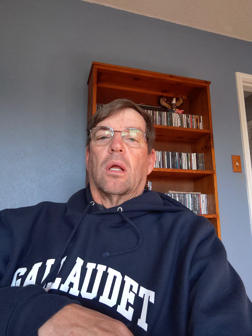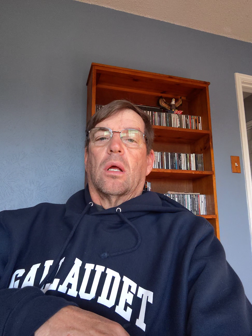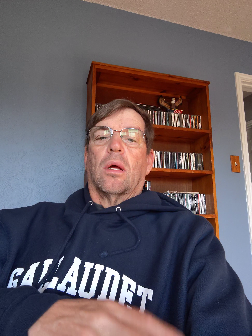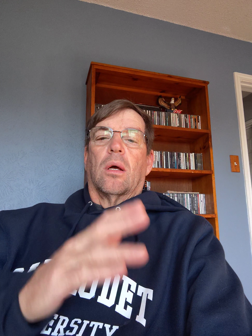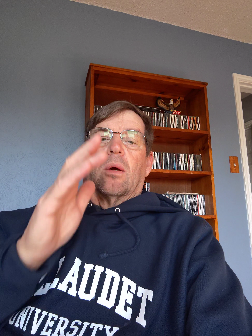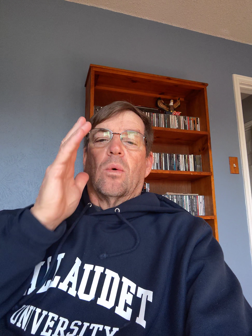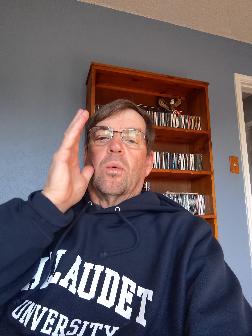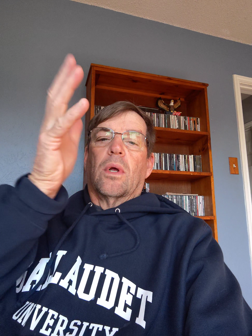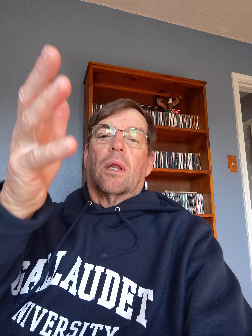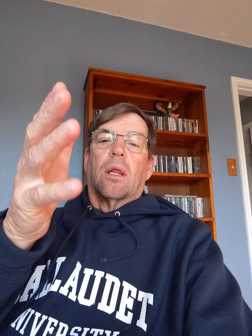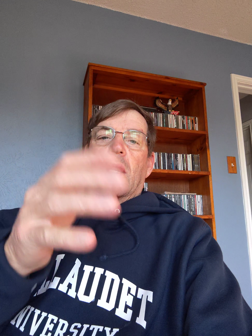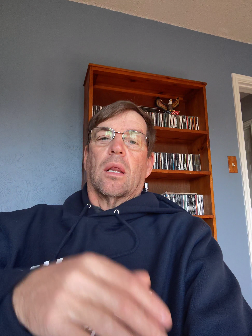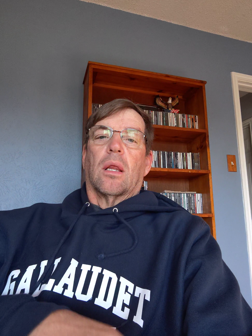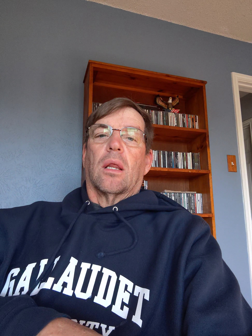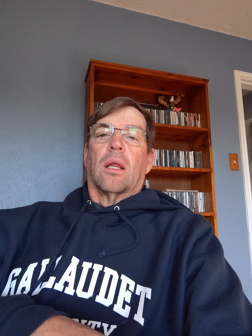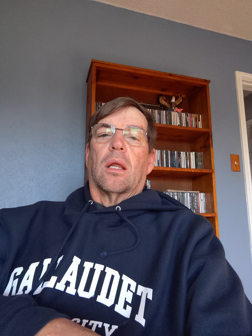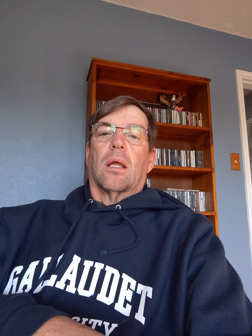will